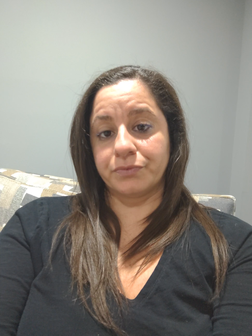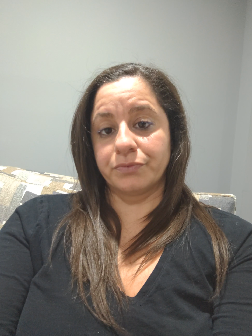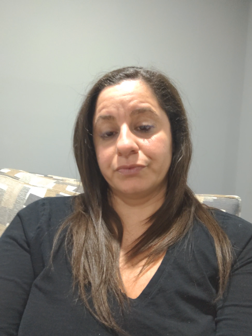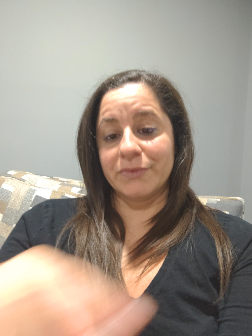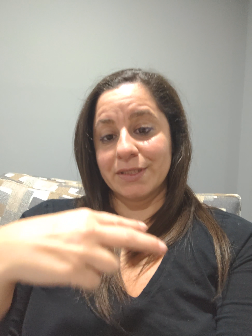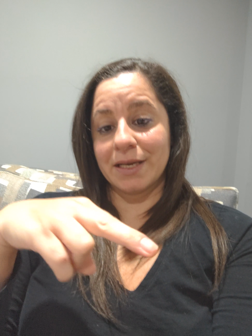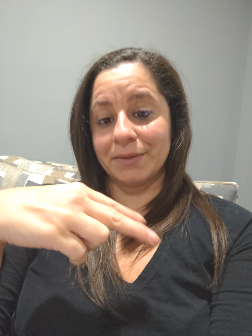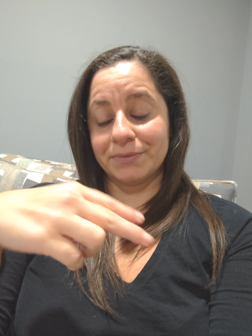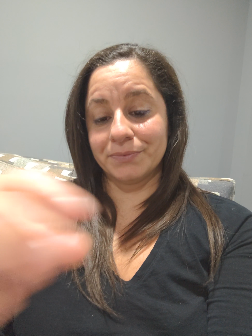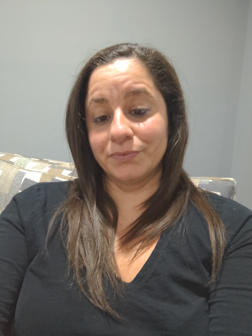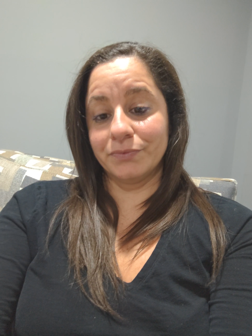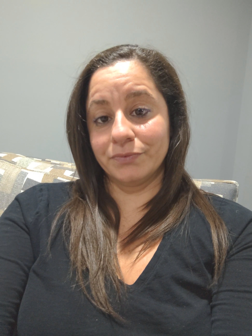dance